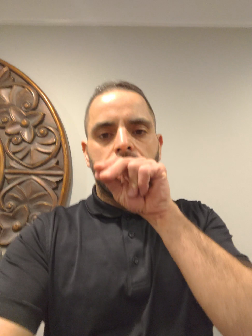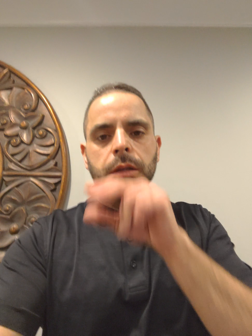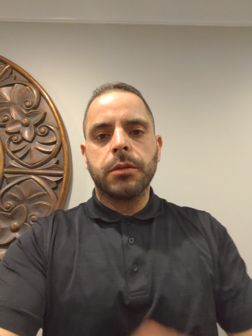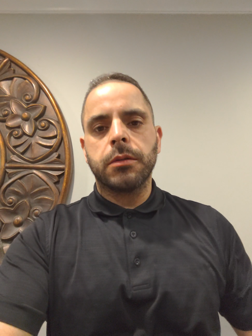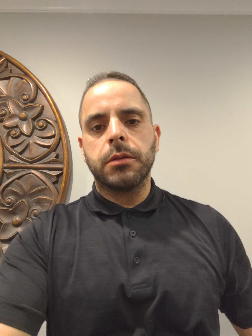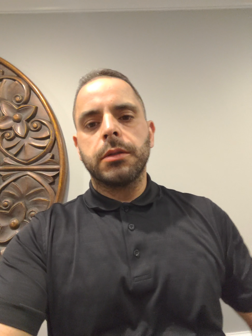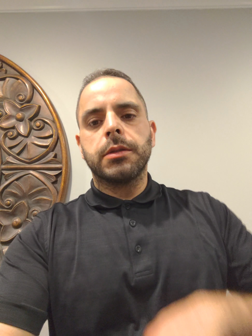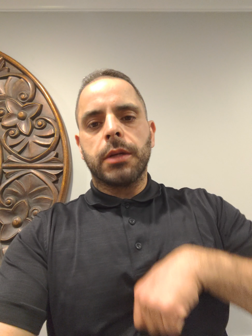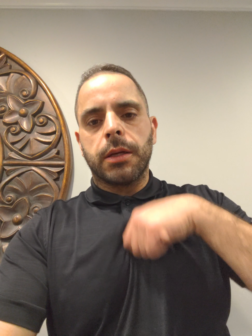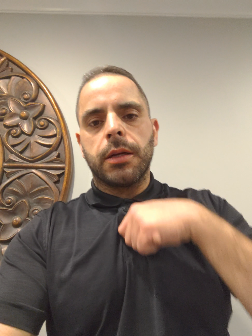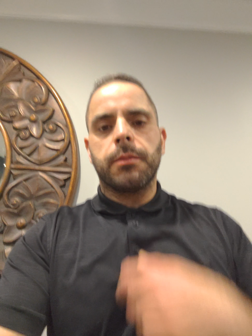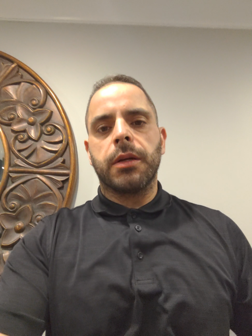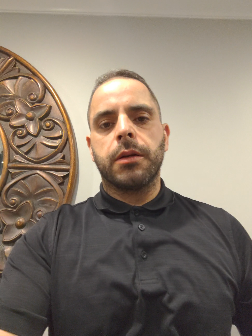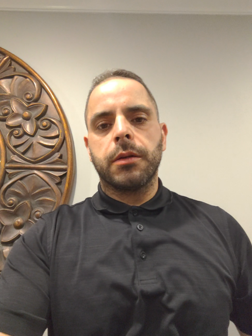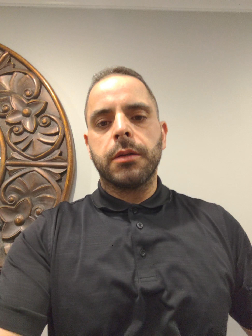zipper